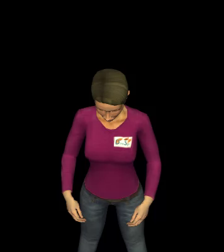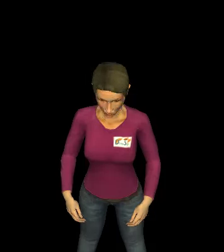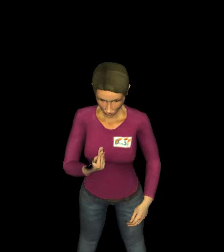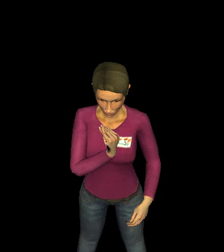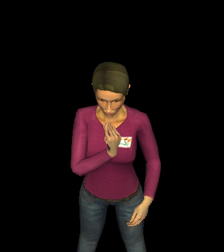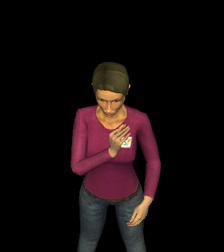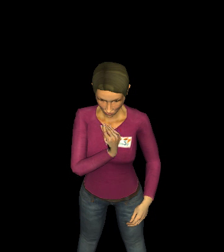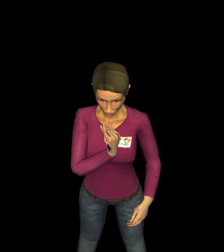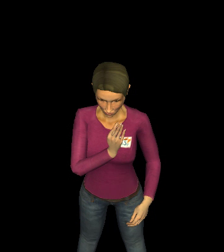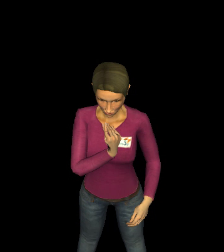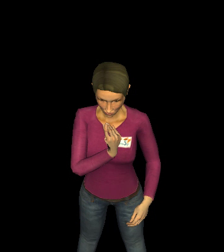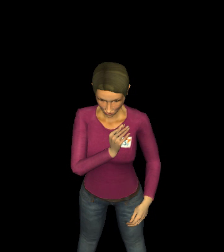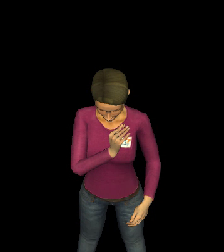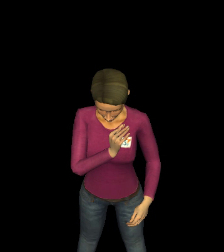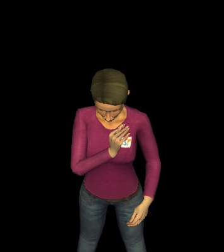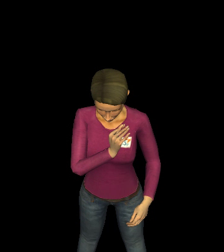يشعر بالبرد